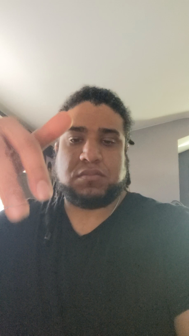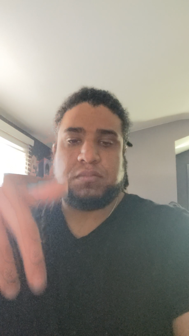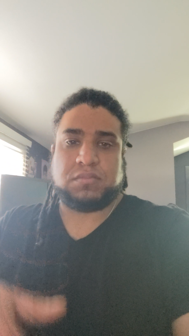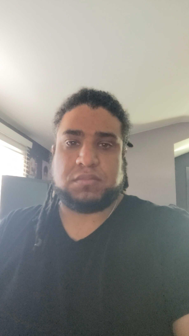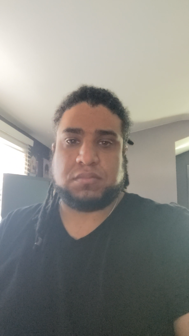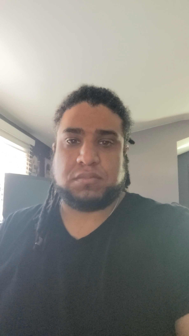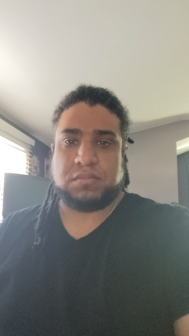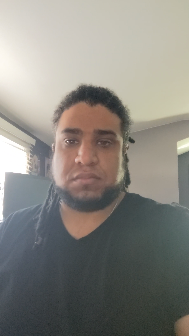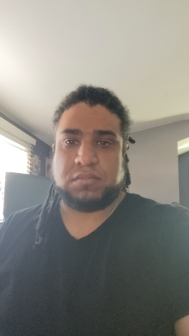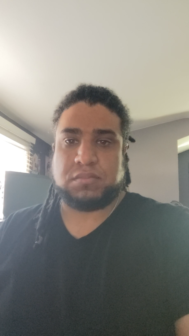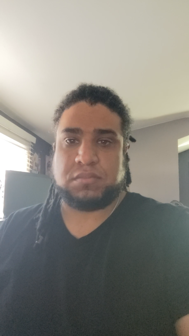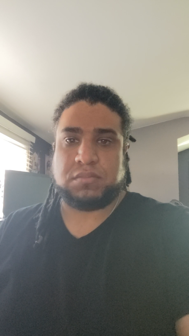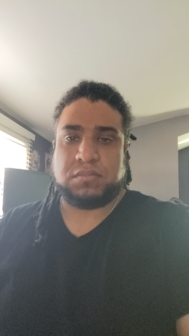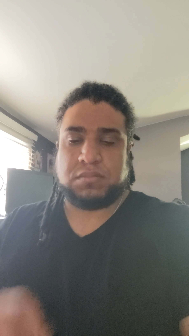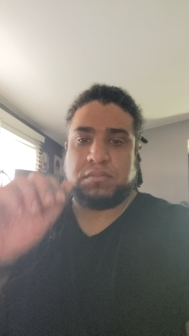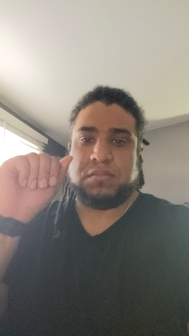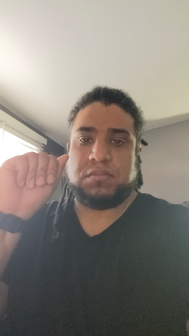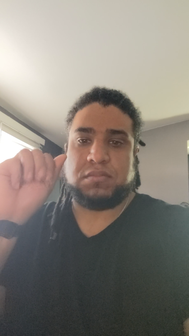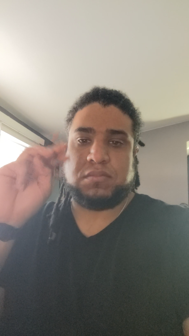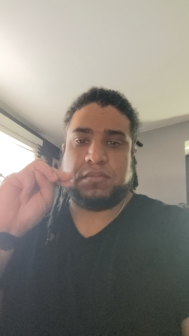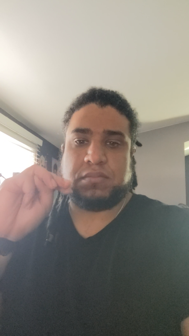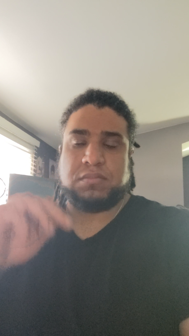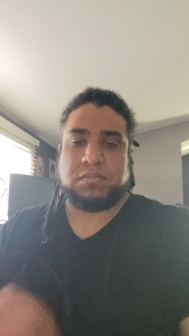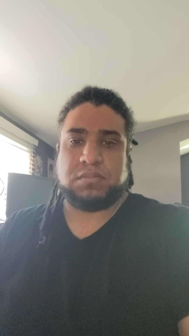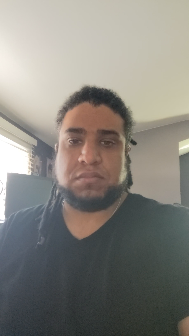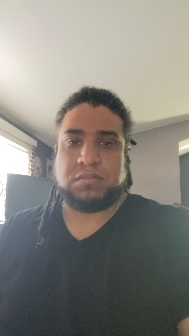am